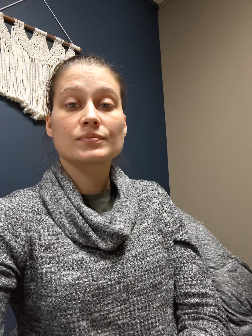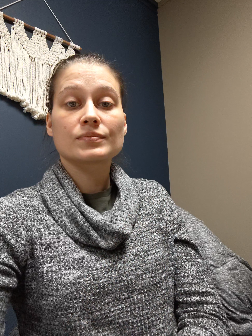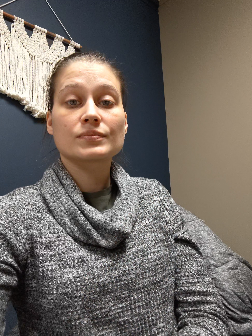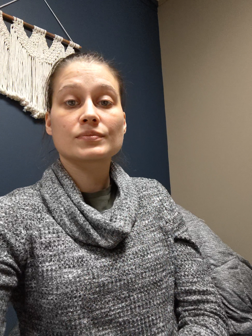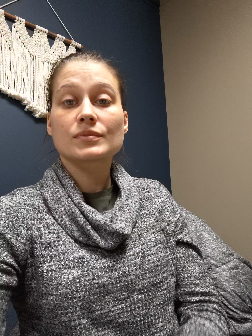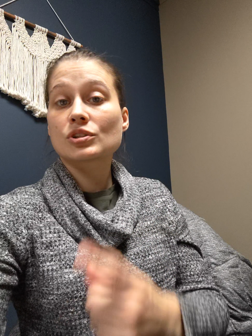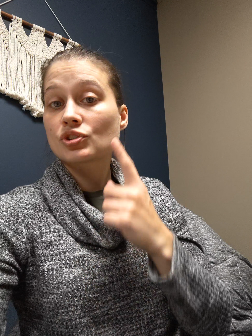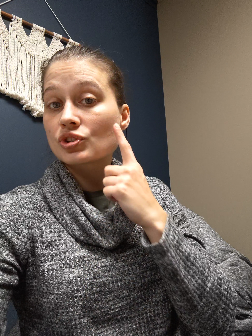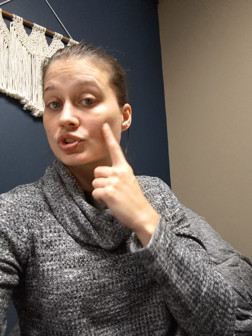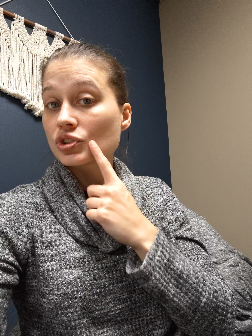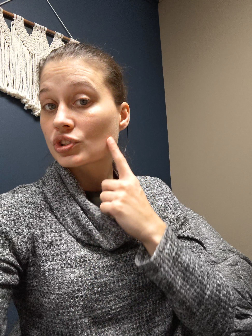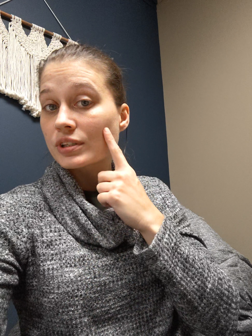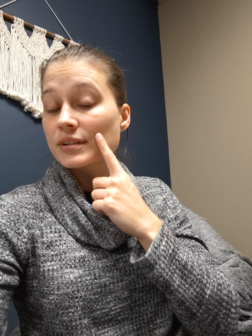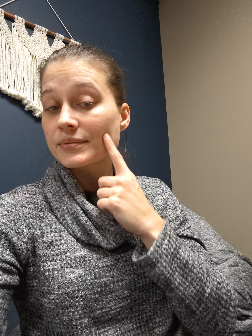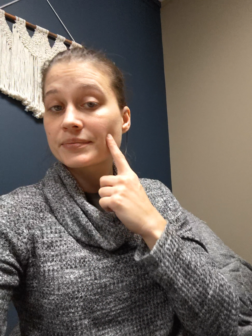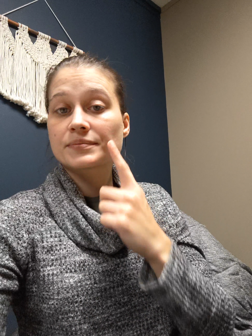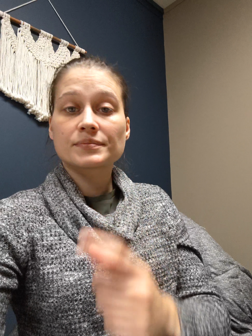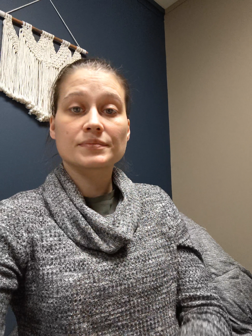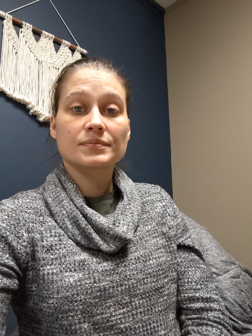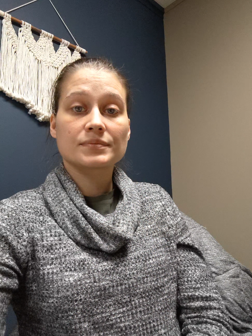cheek